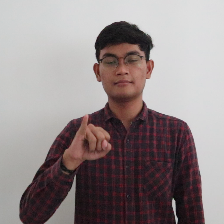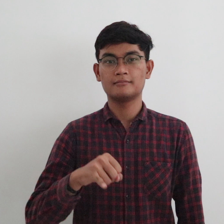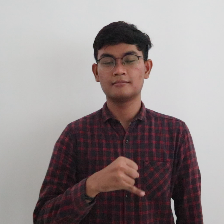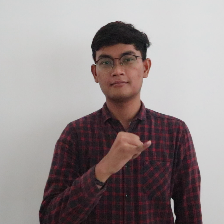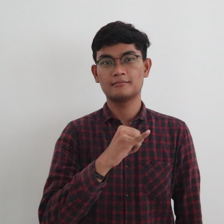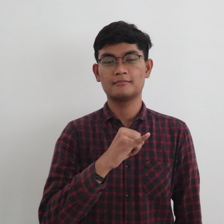J